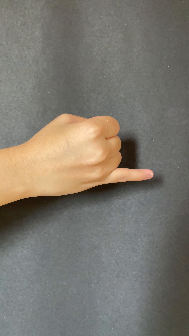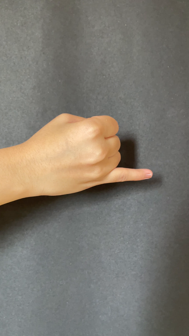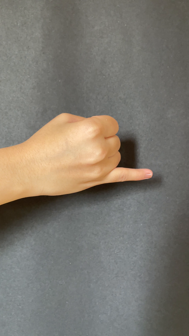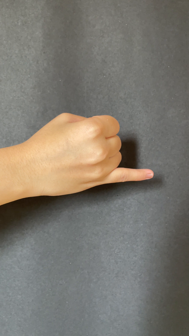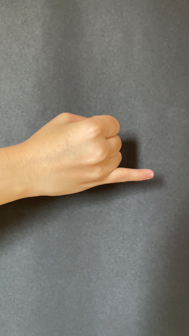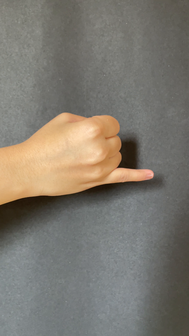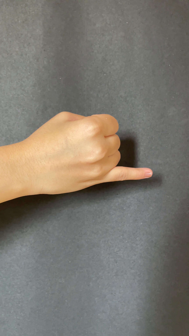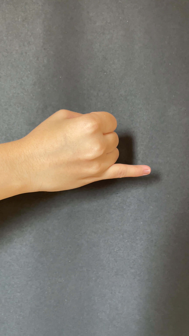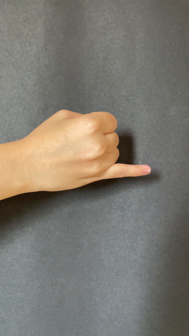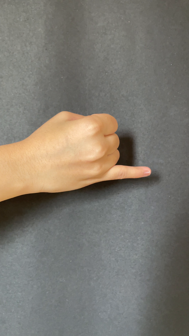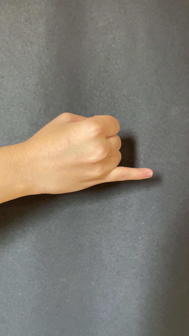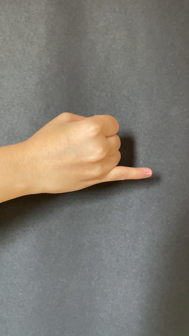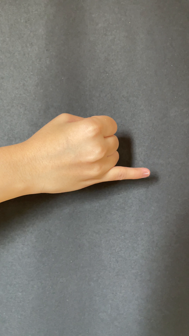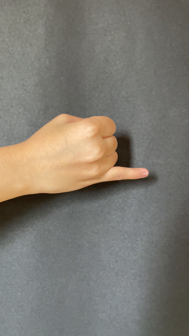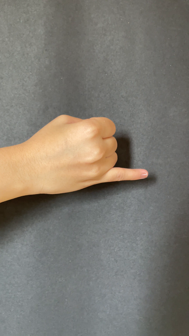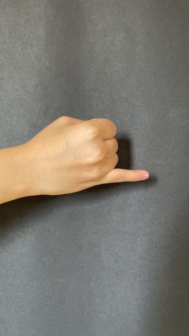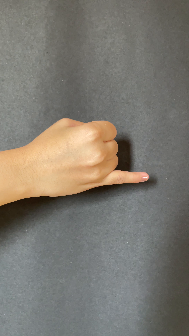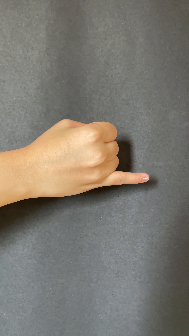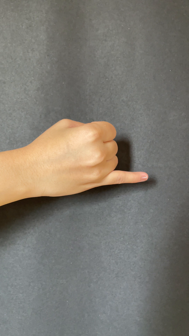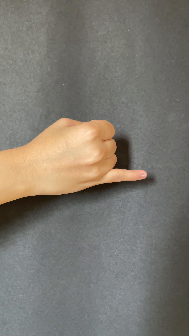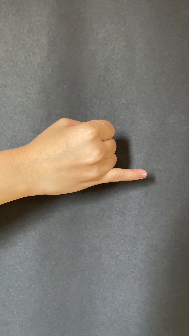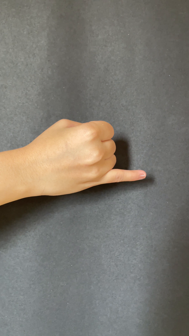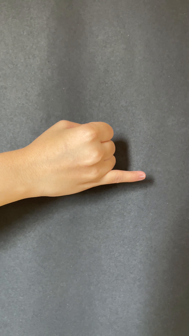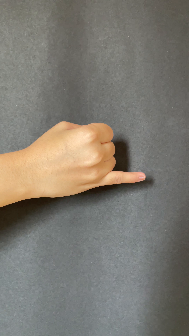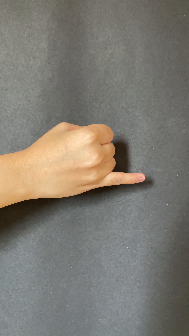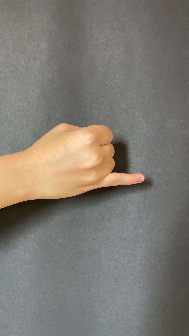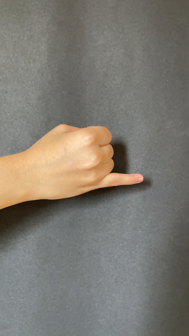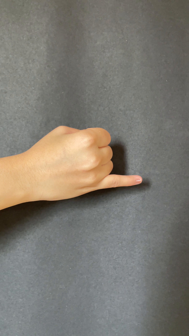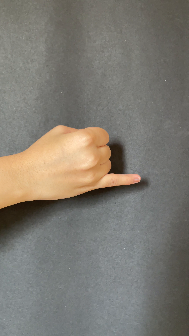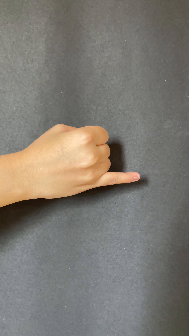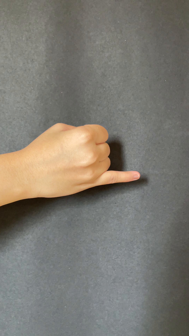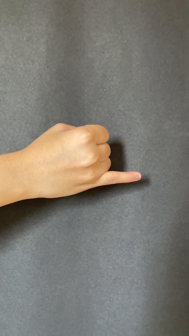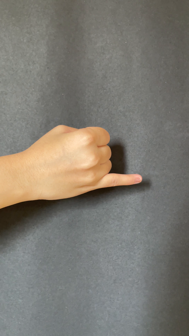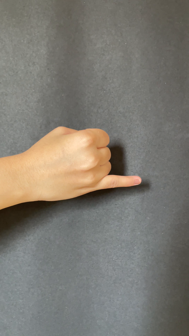ढ